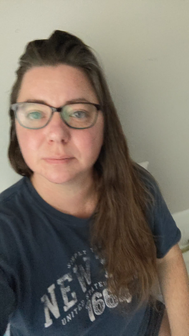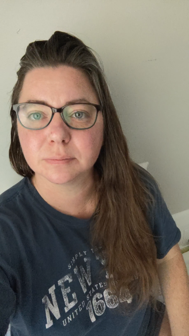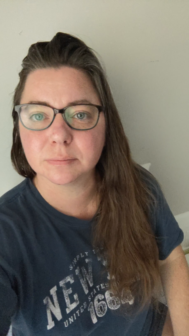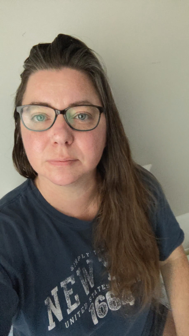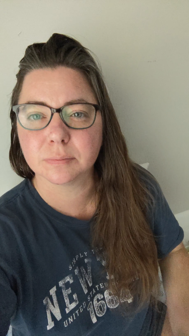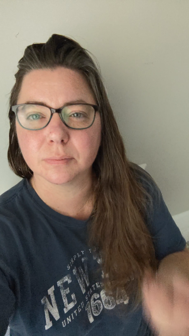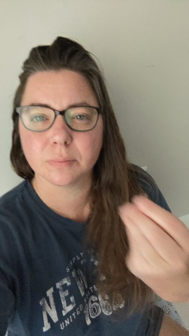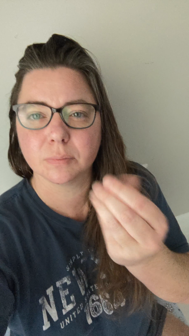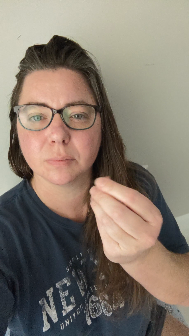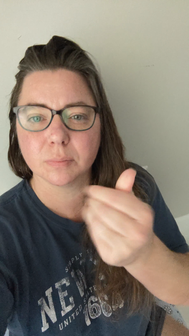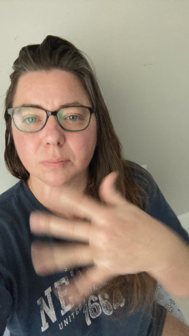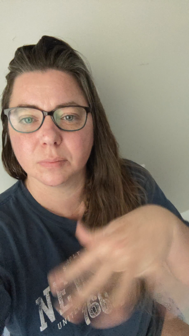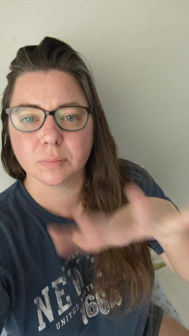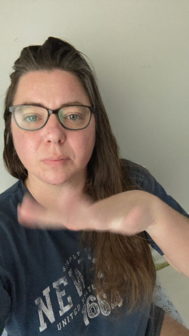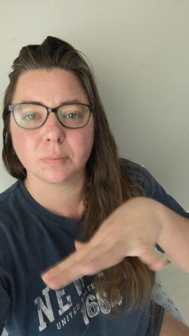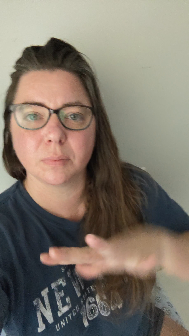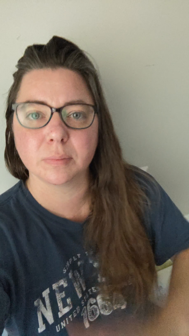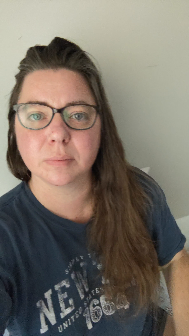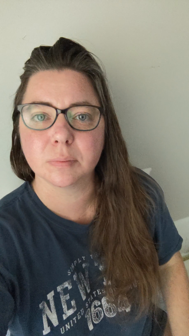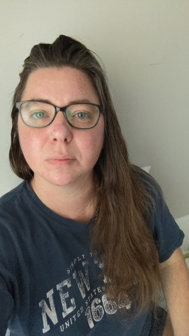garden